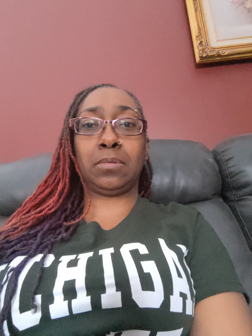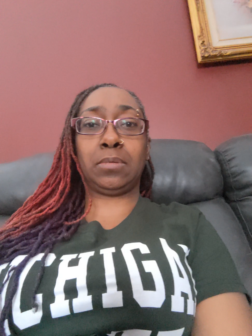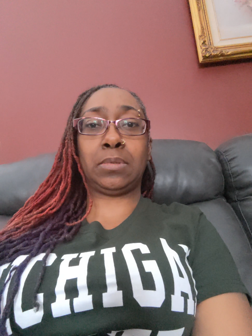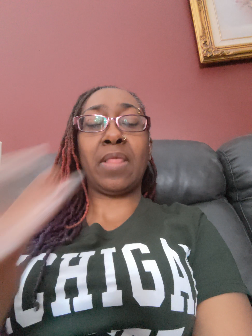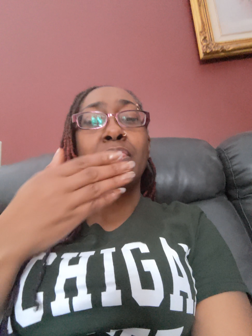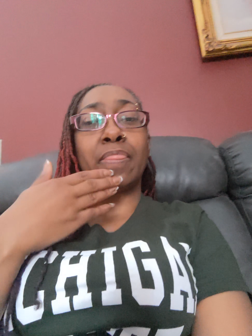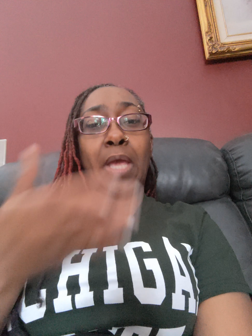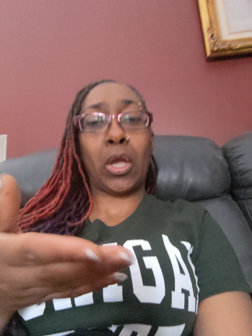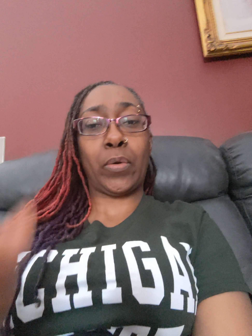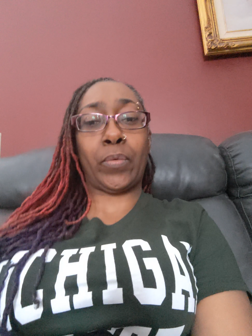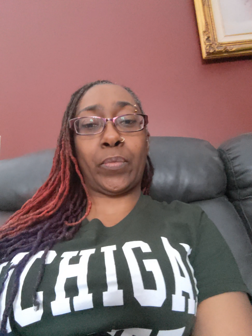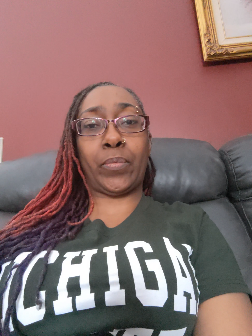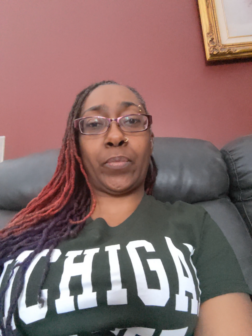thank you